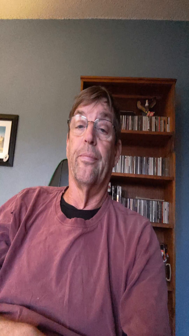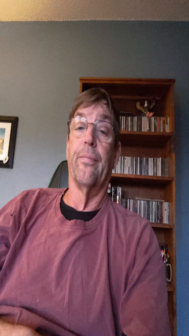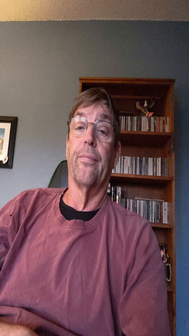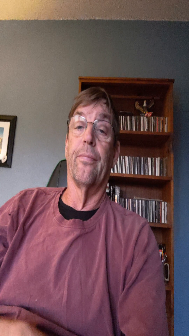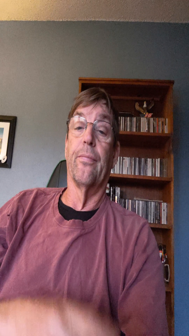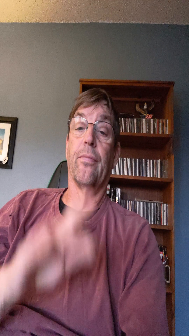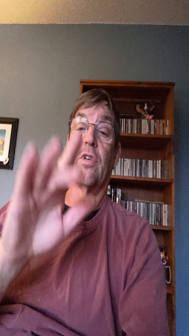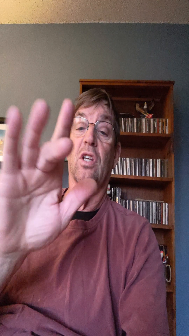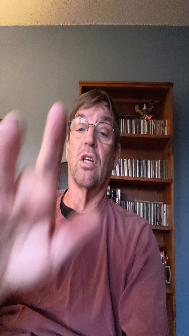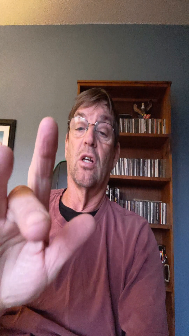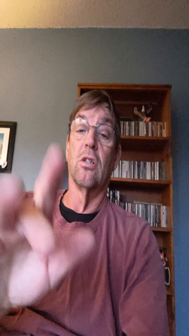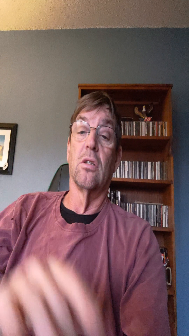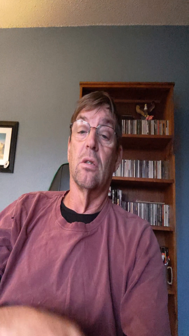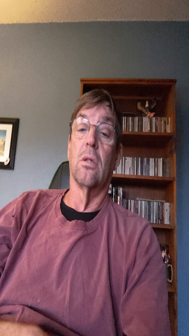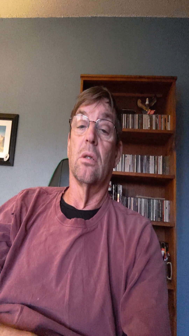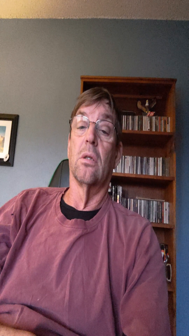touch